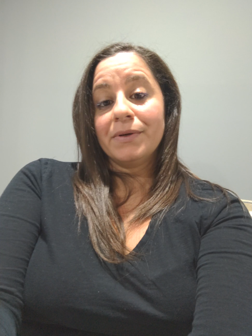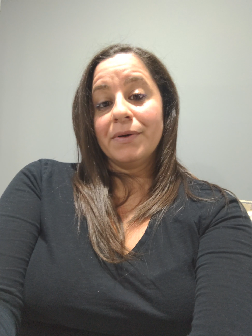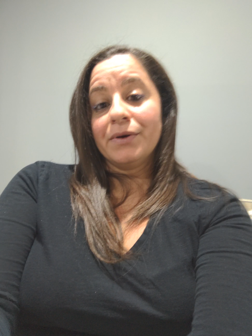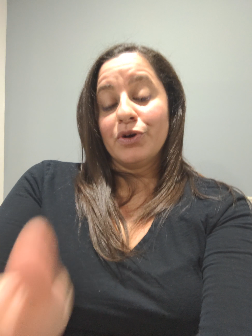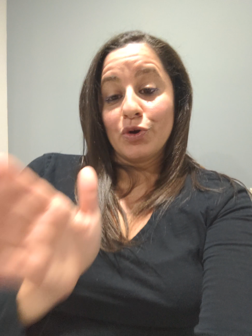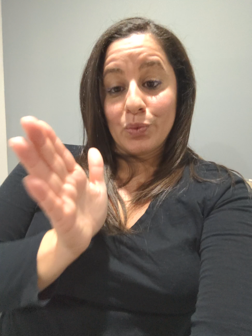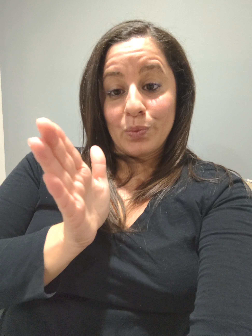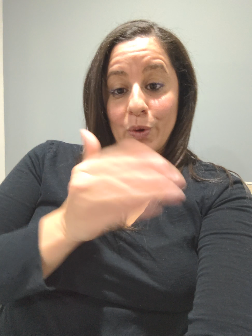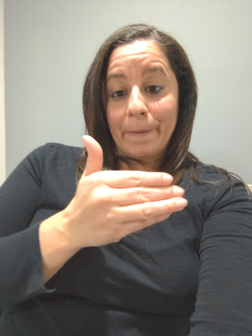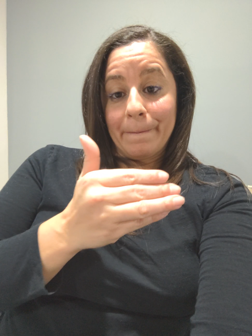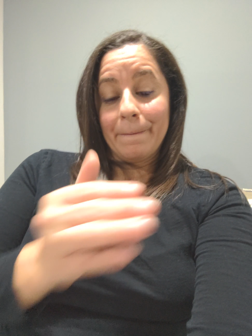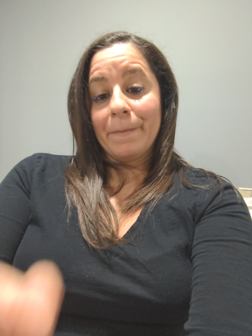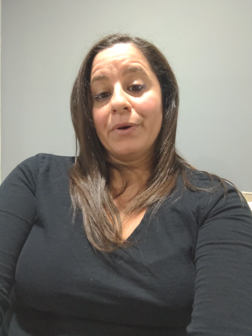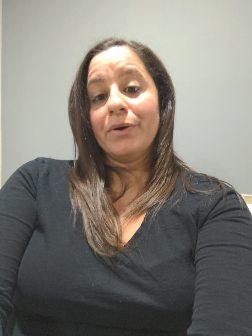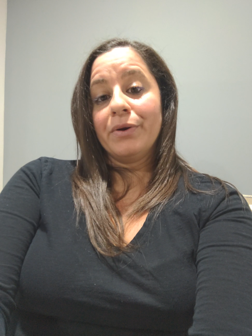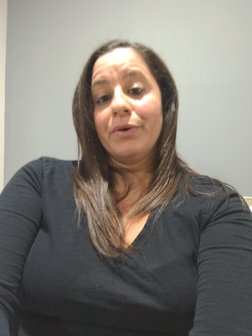room